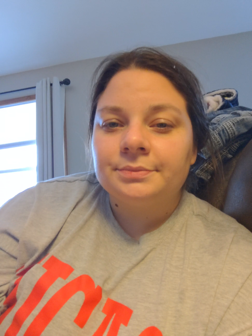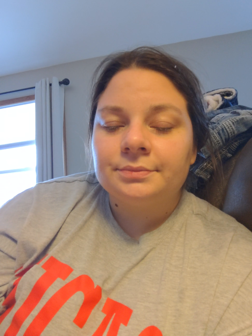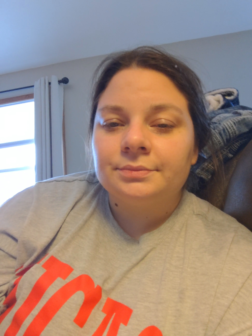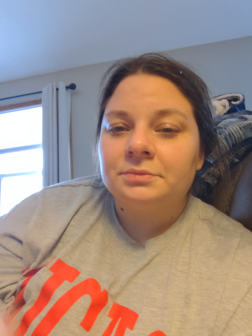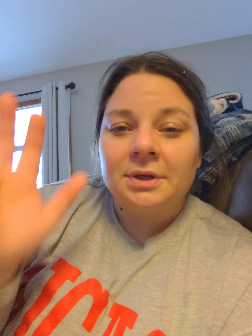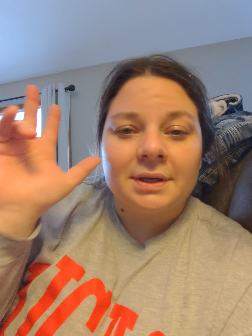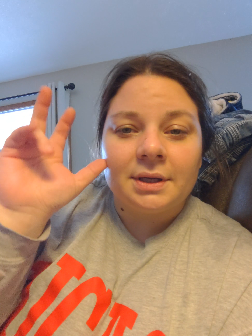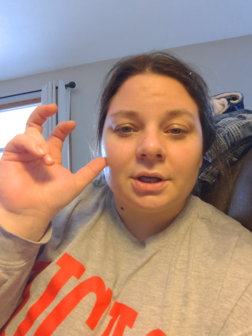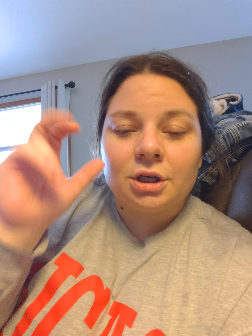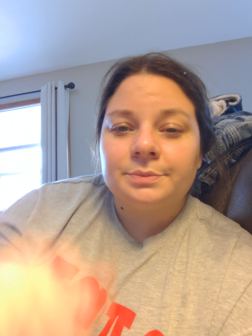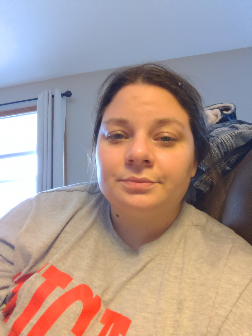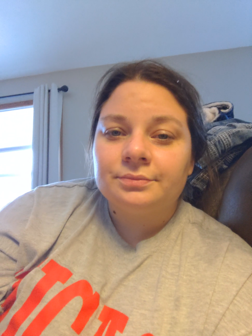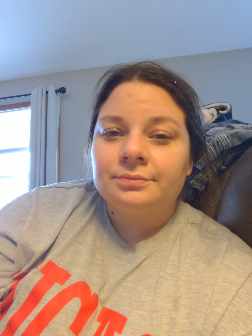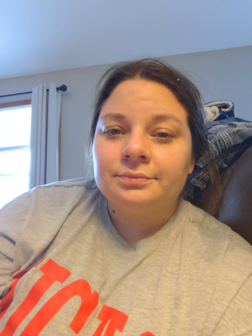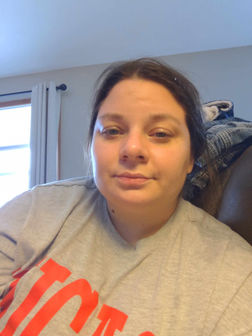hear